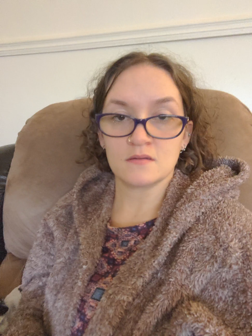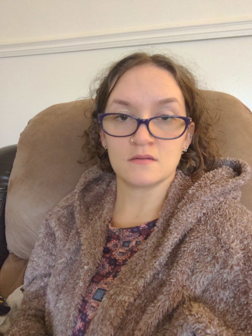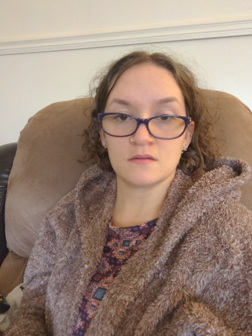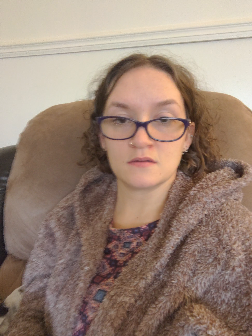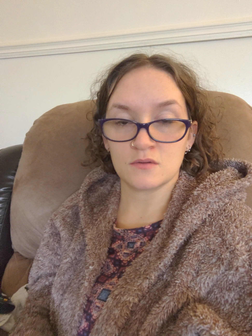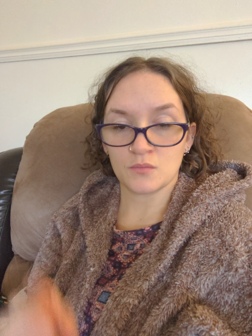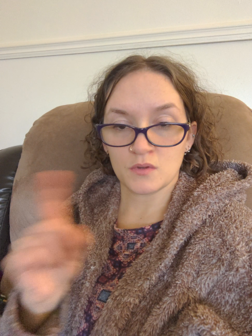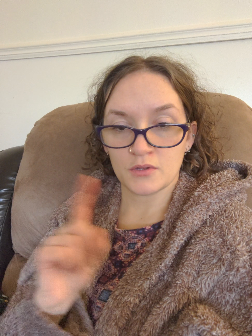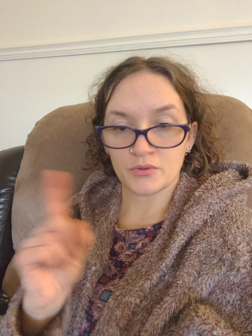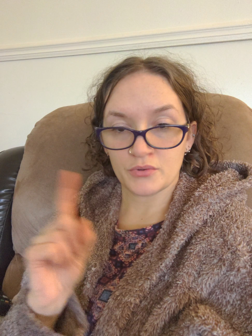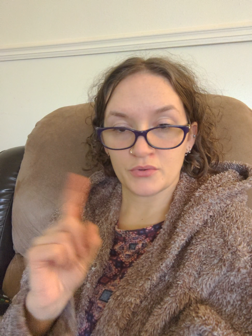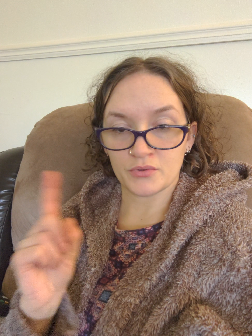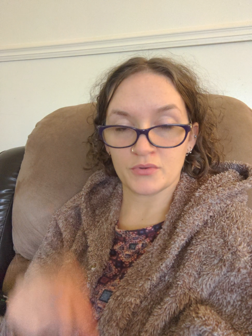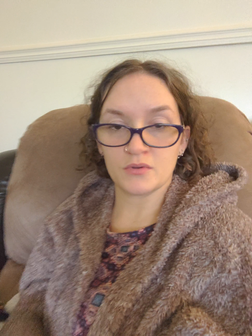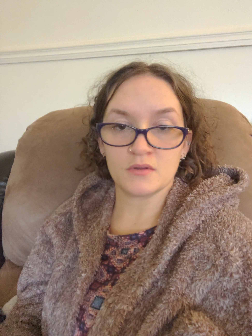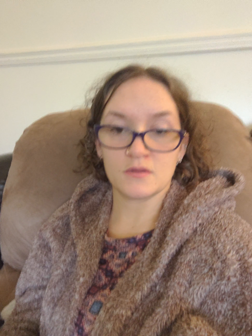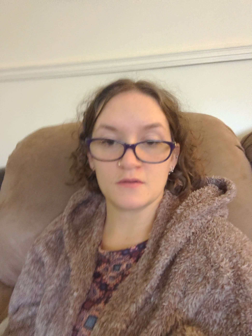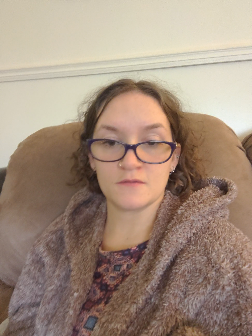where